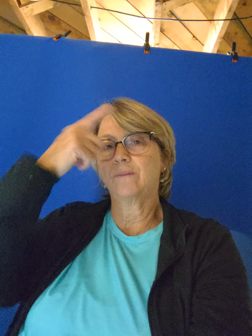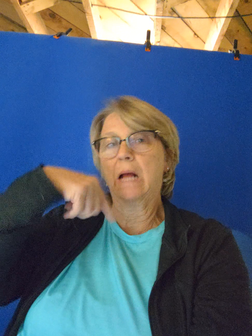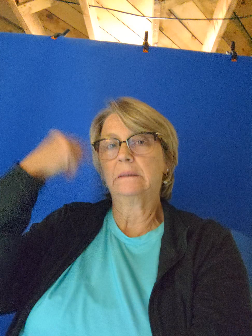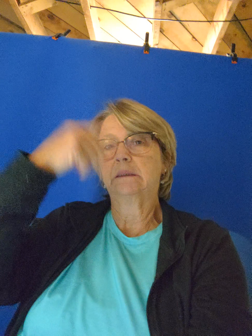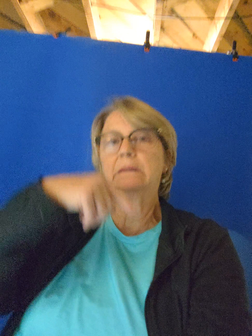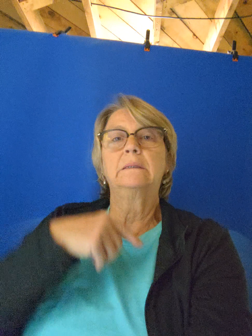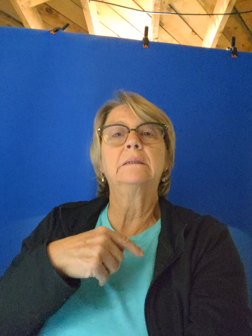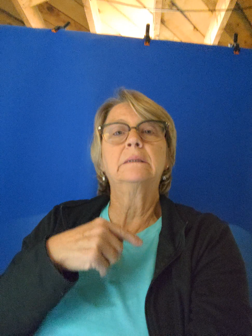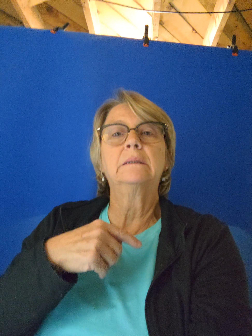face